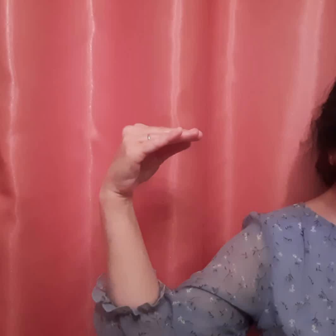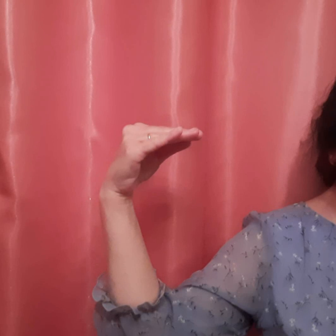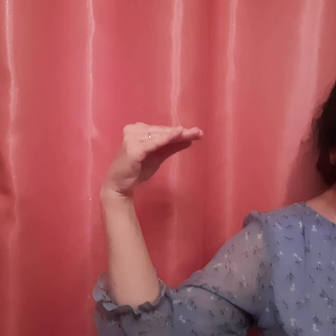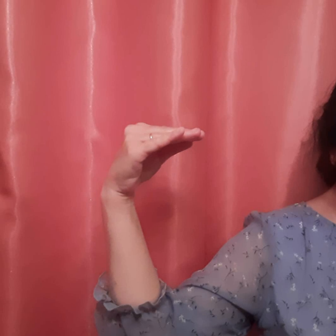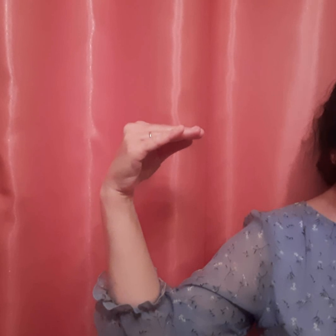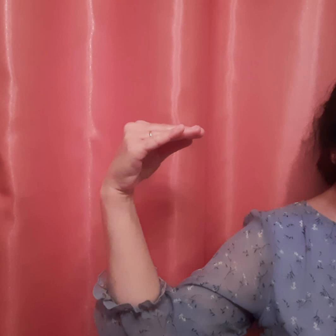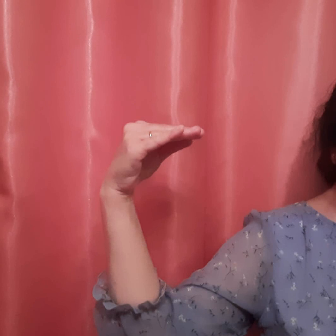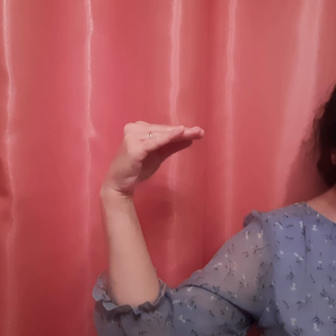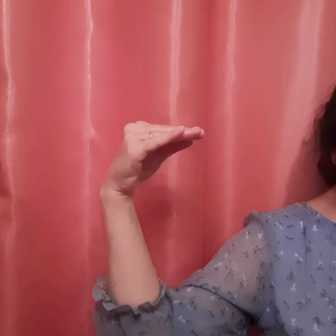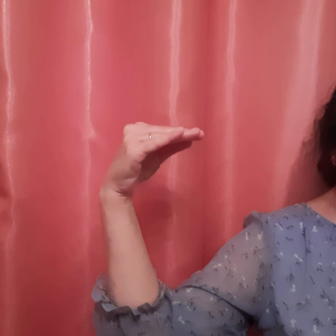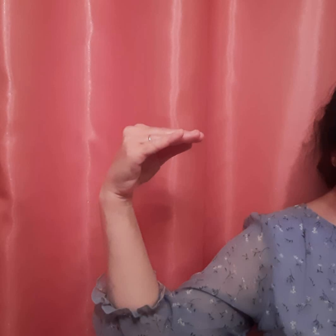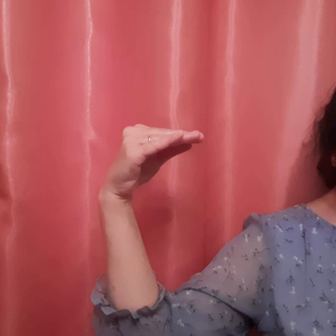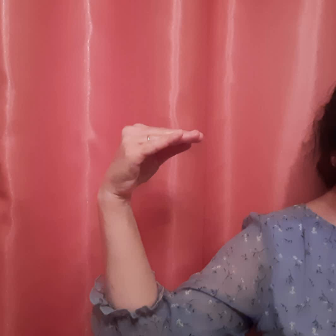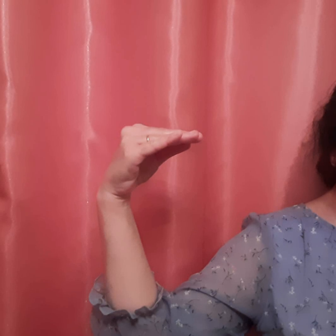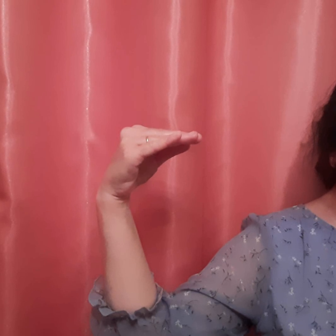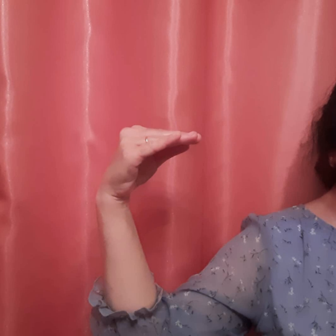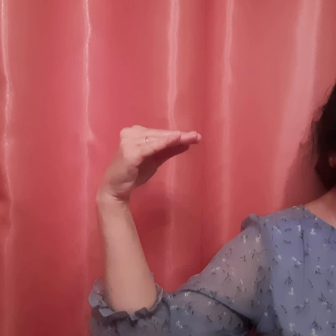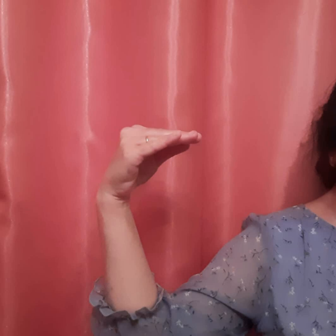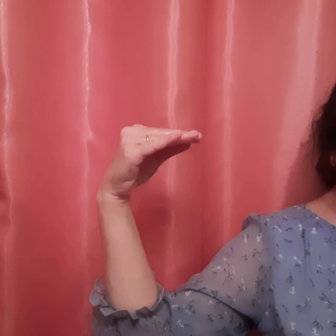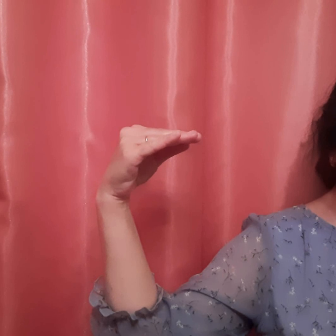Ж